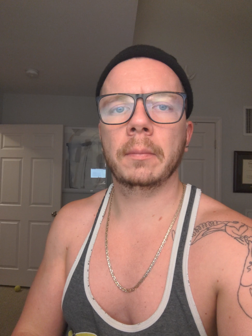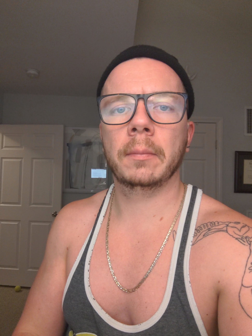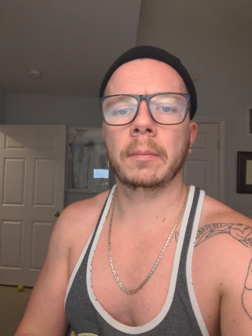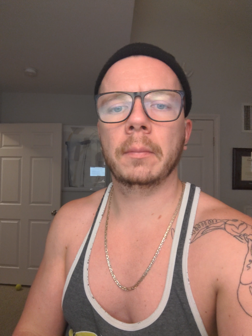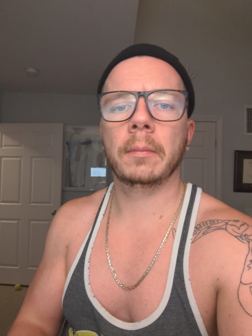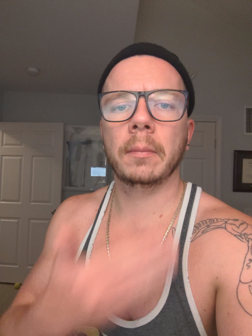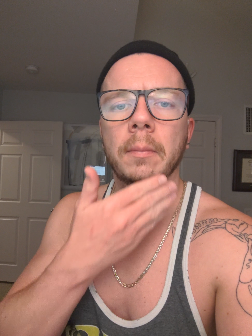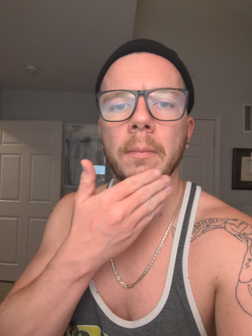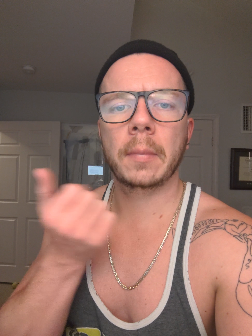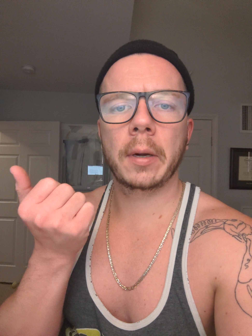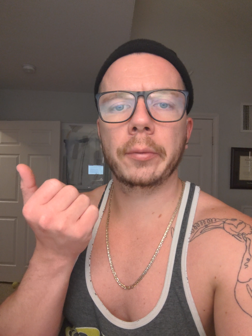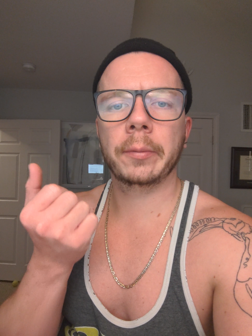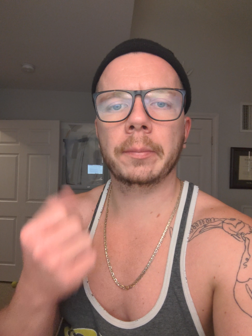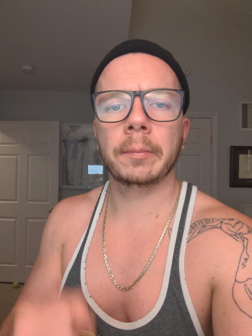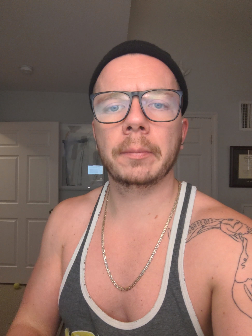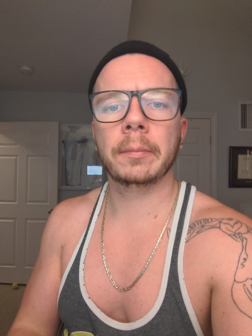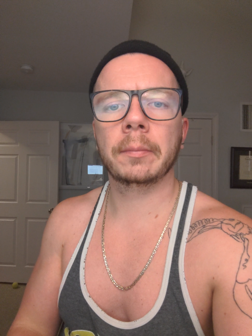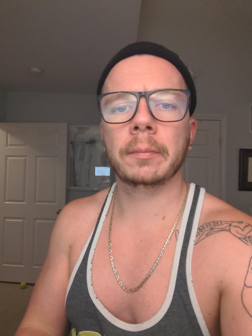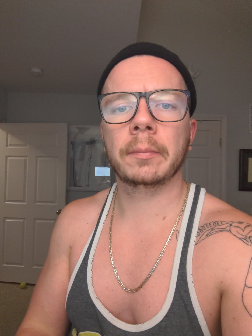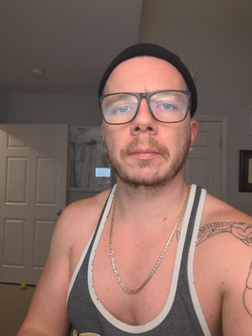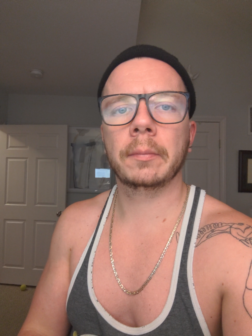better